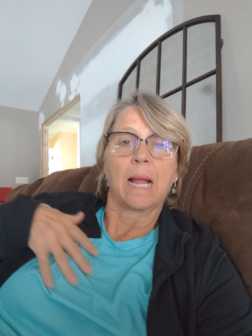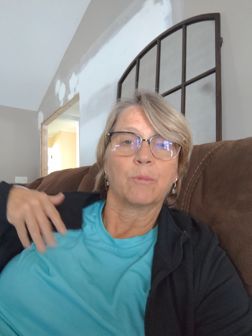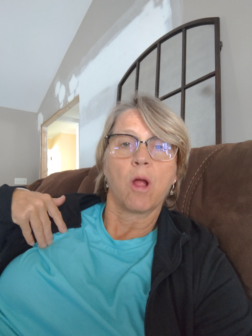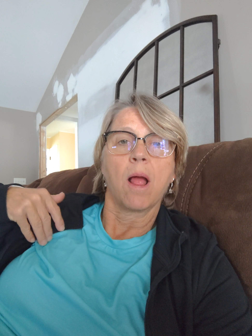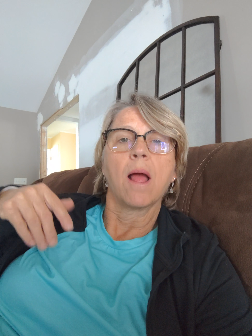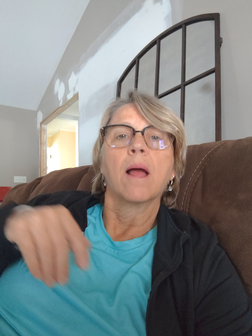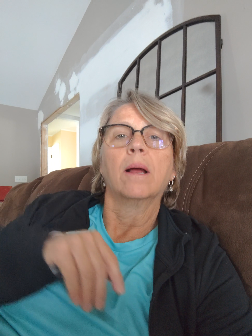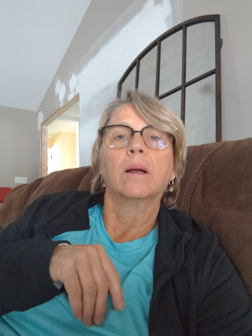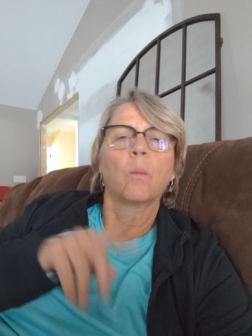zebra